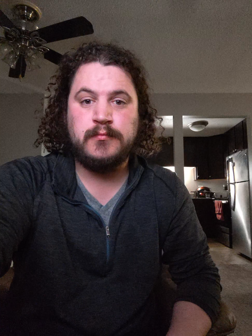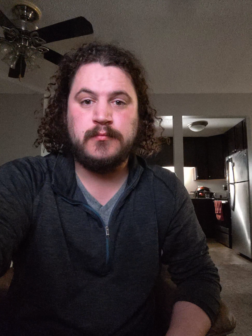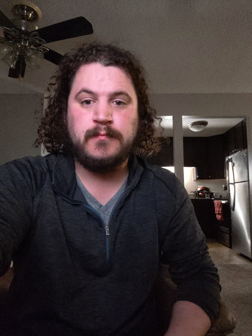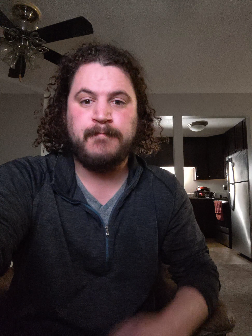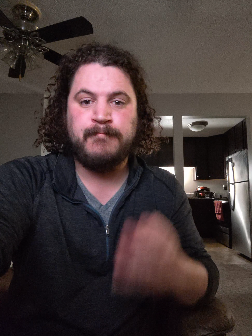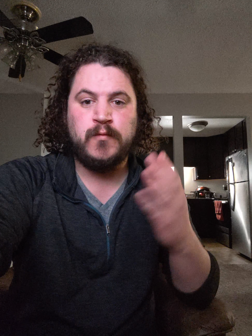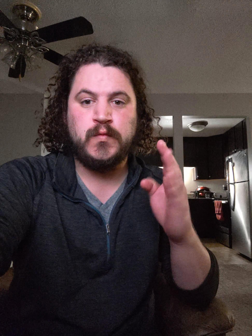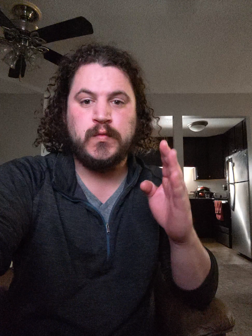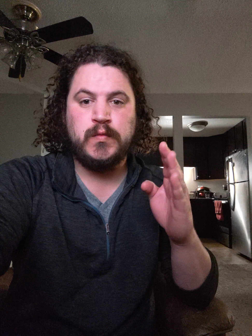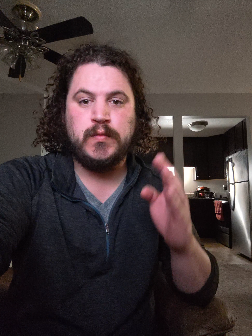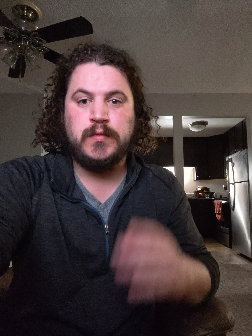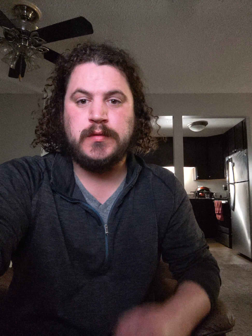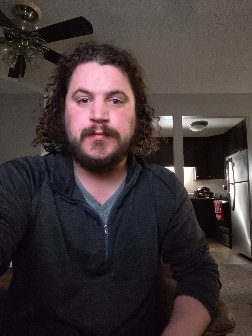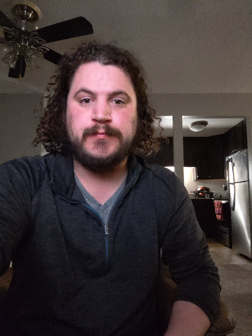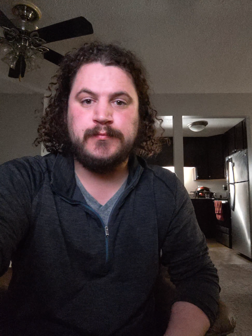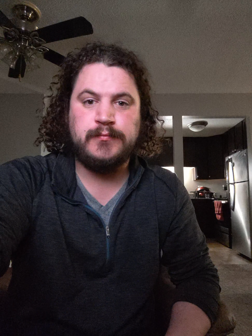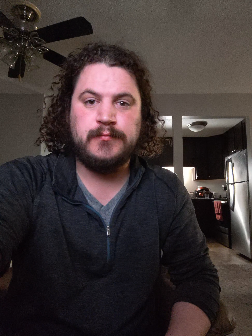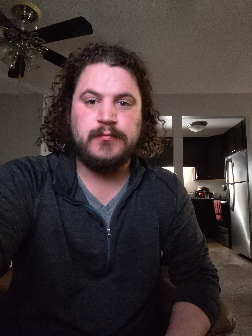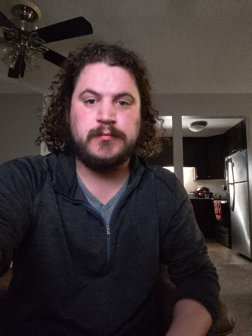blue